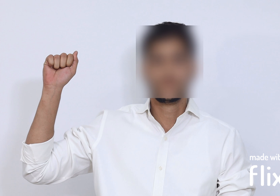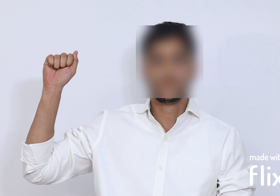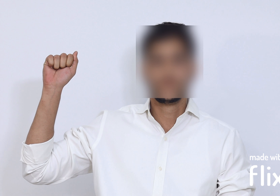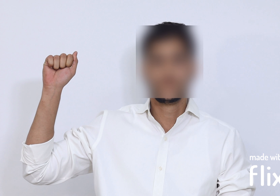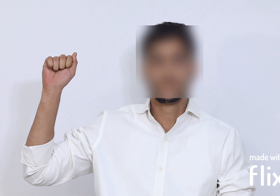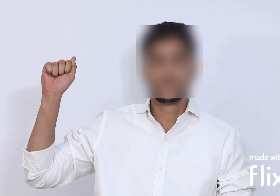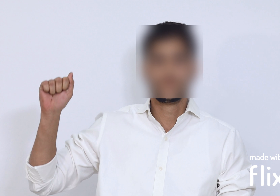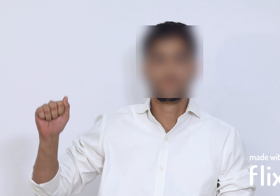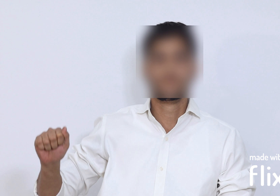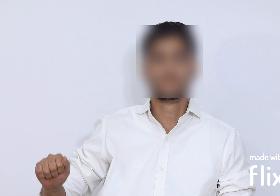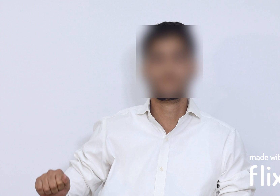آ